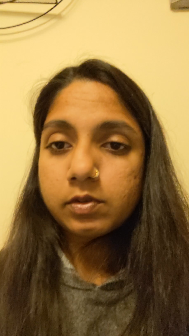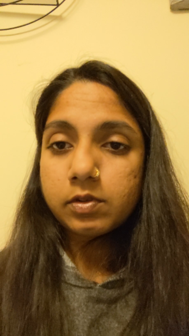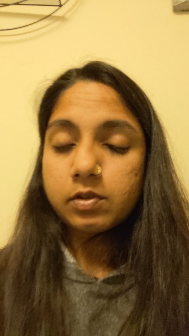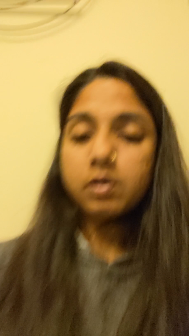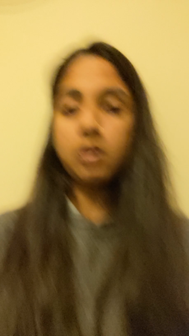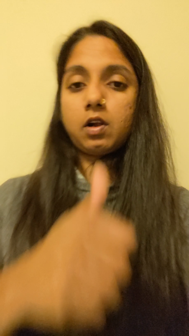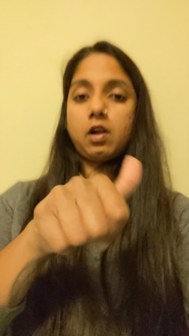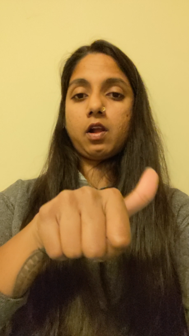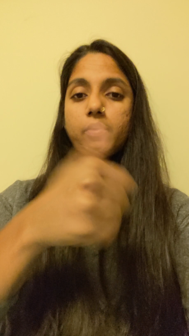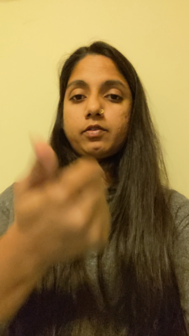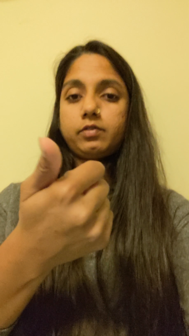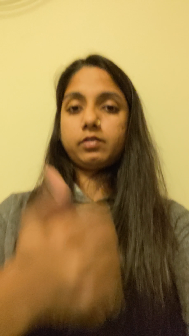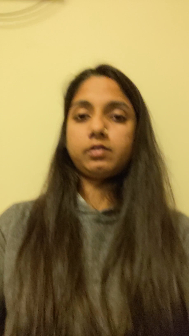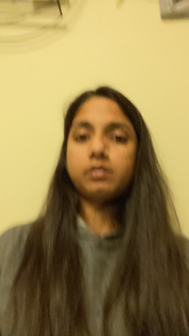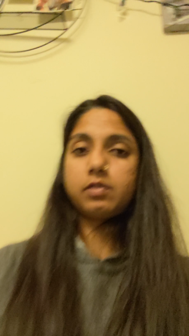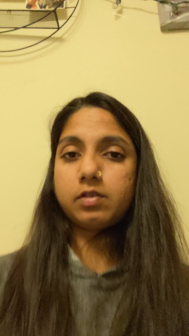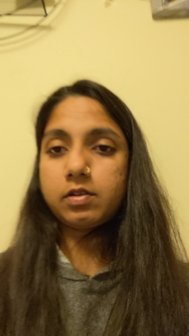other